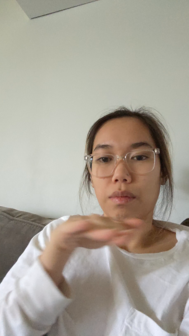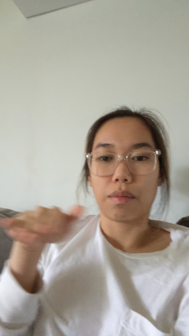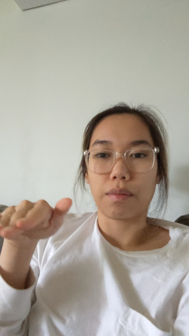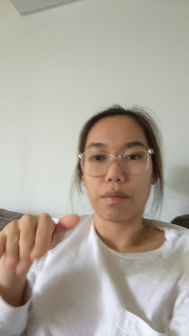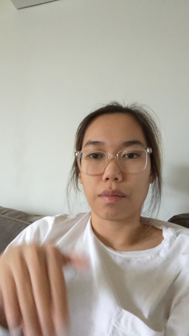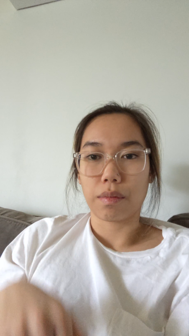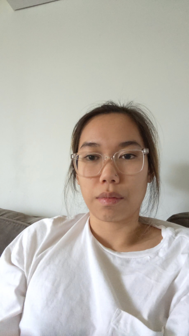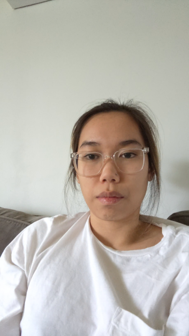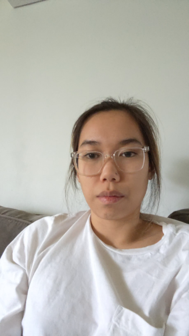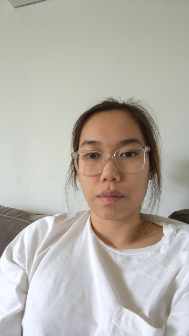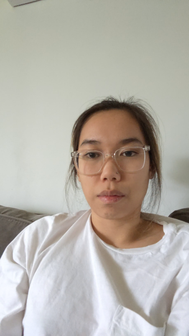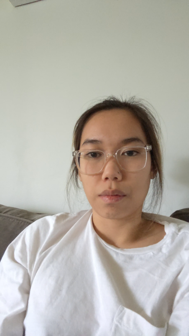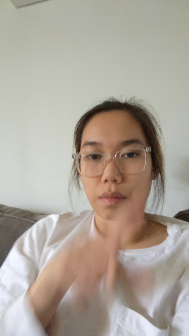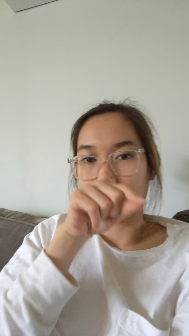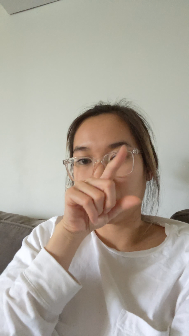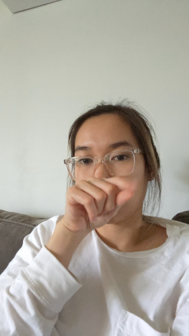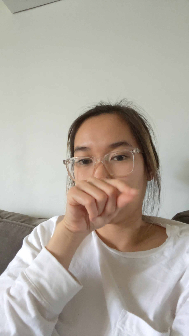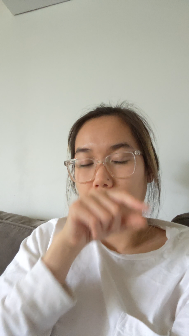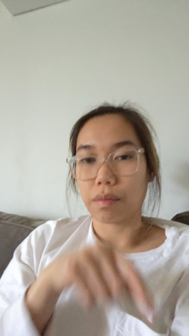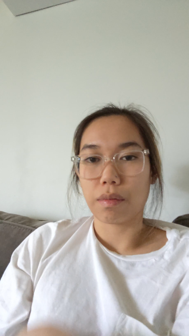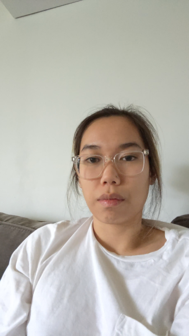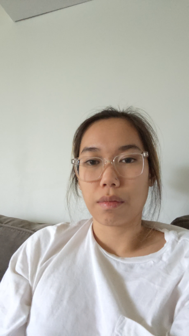chicken